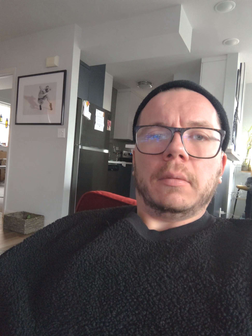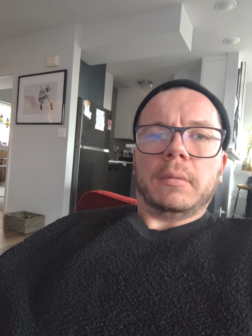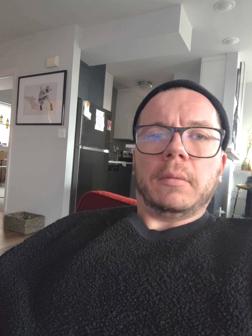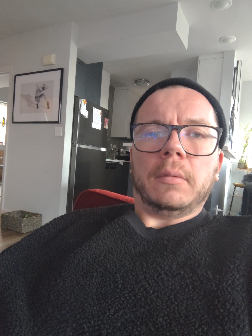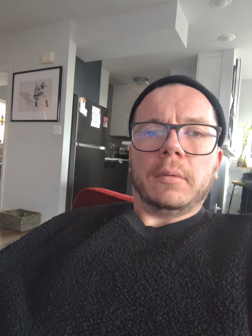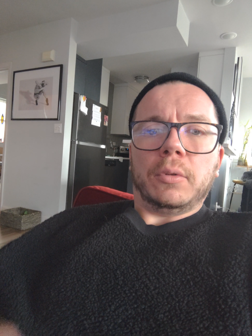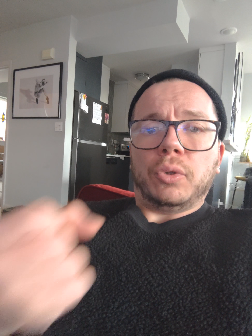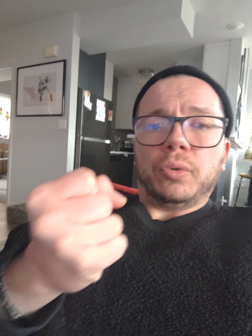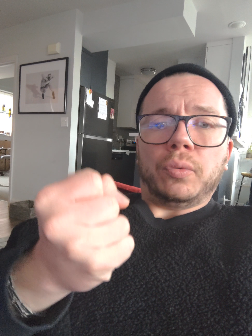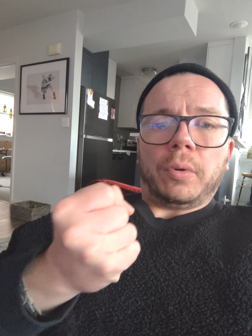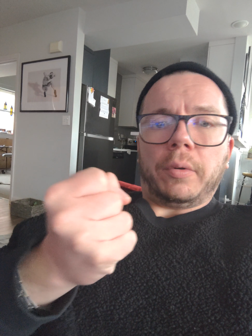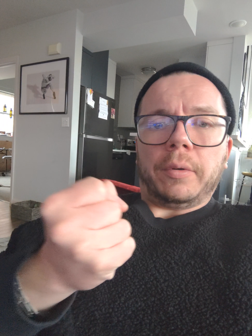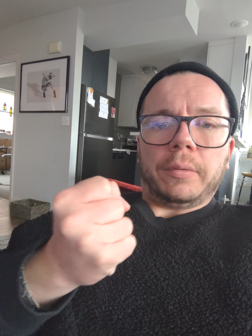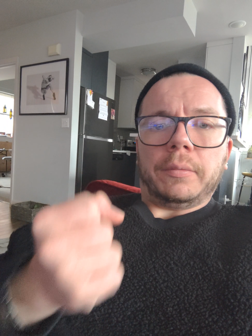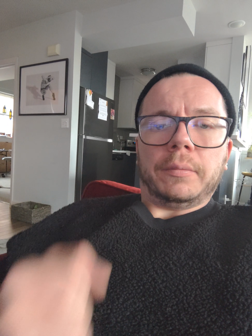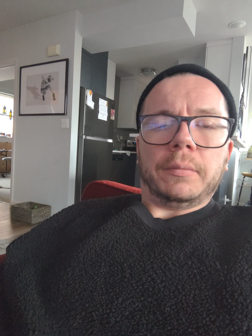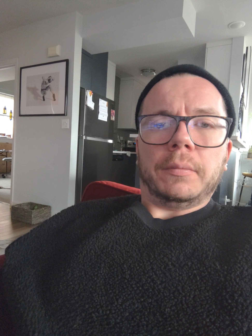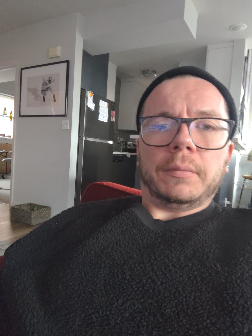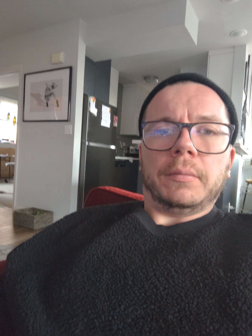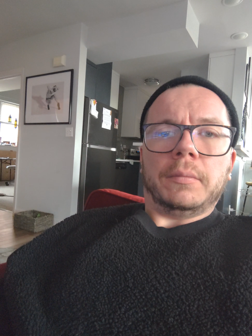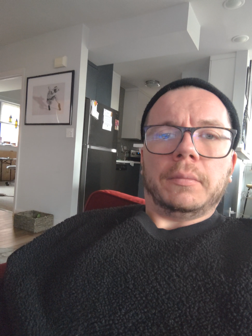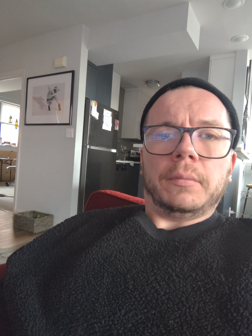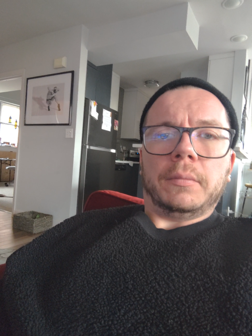drawer